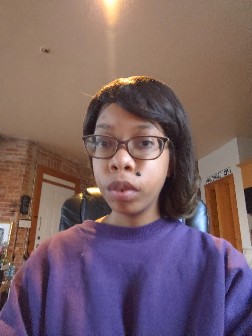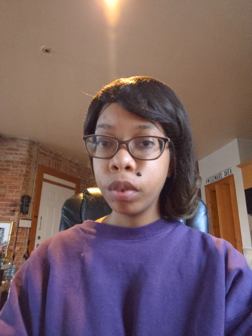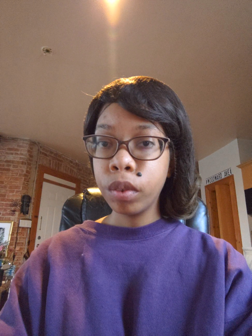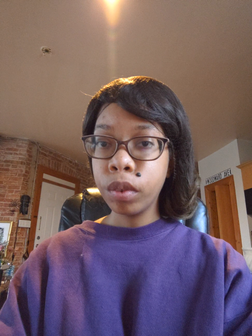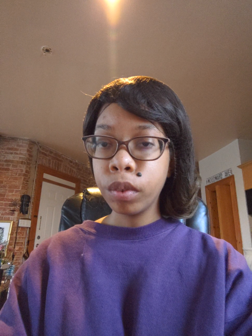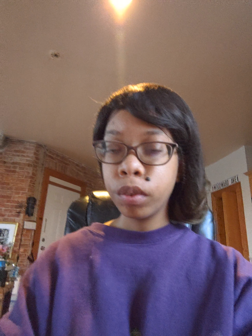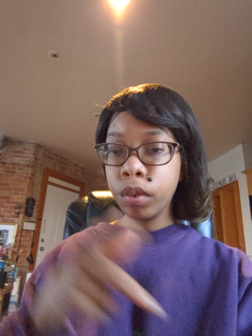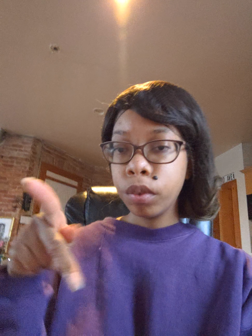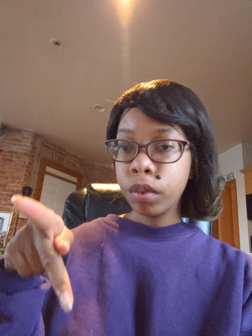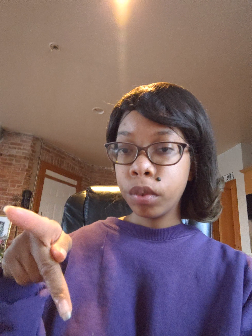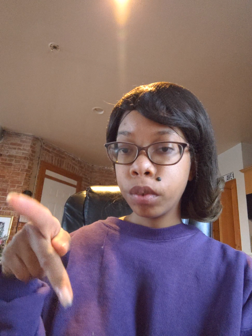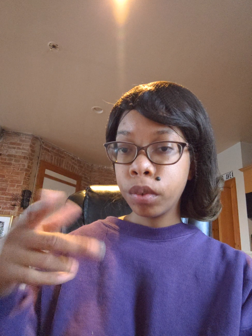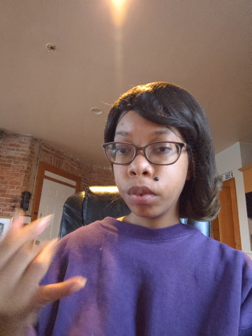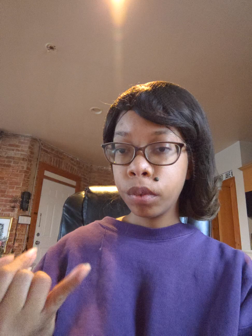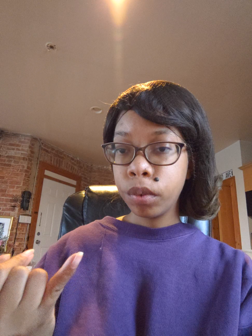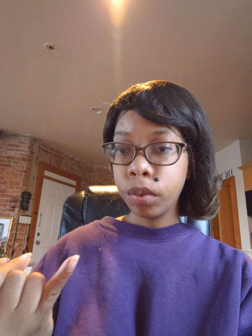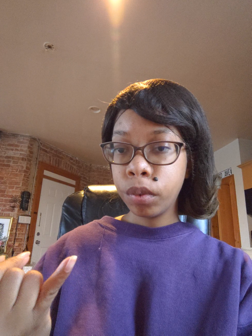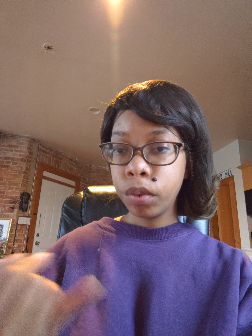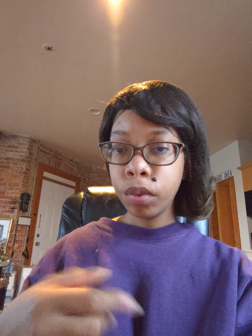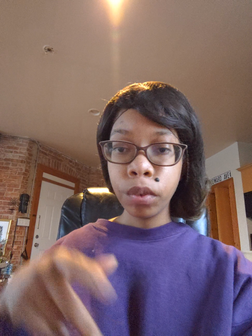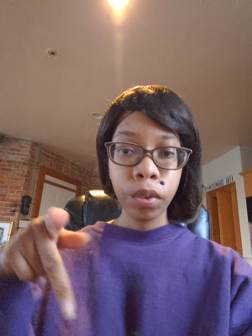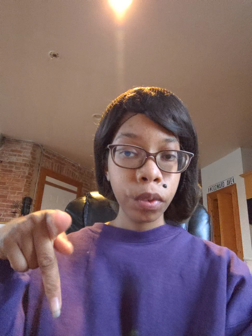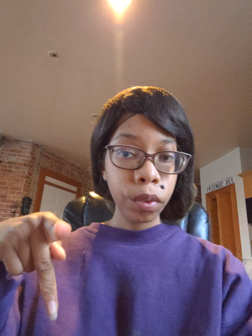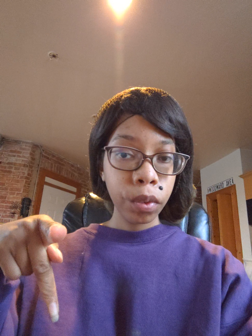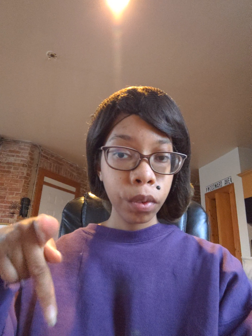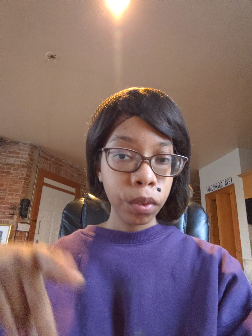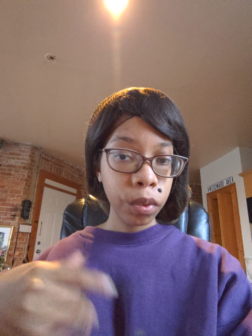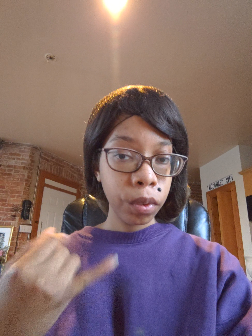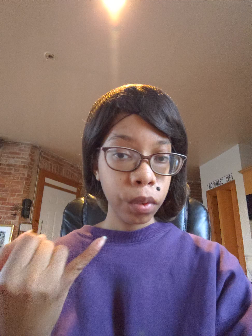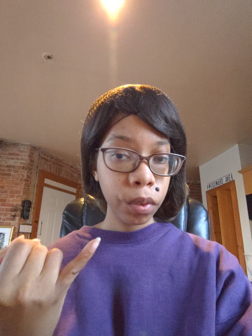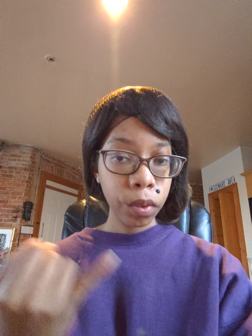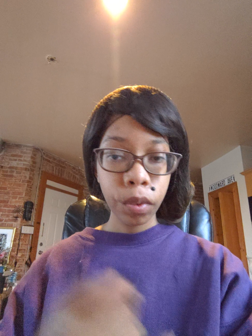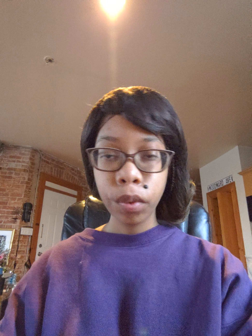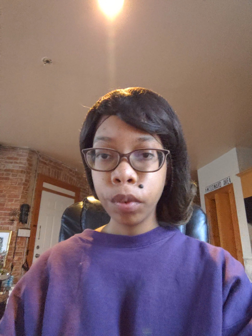pajamas